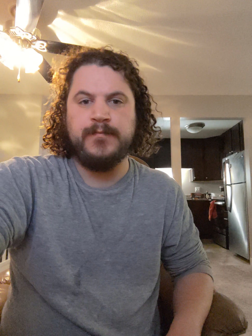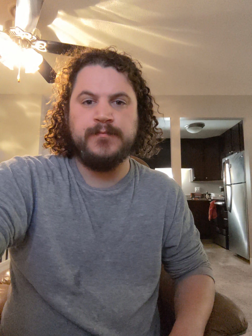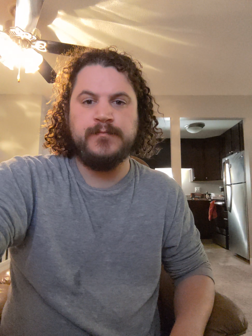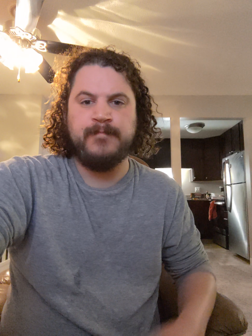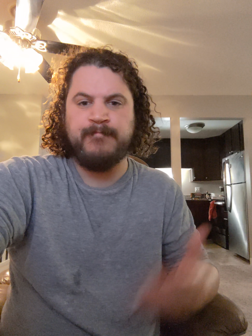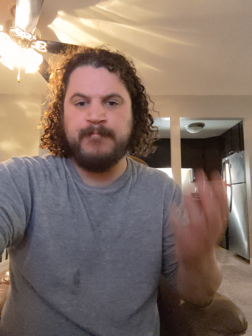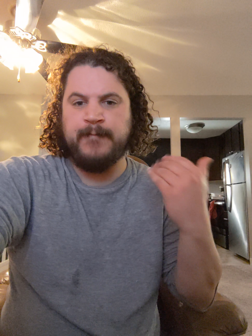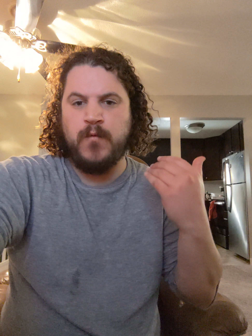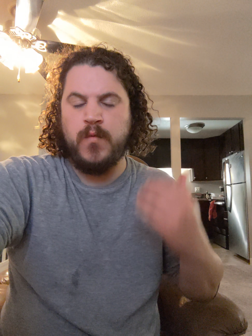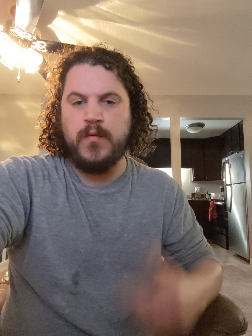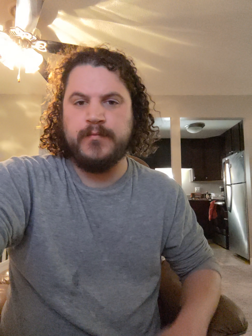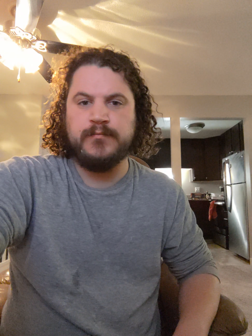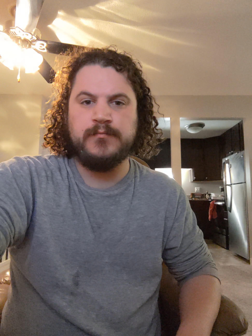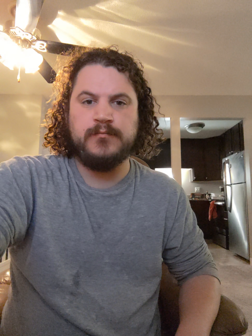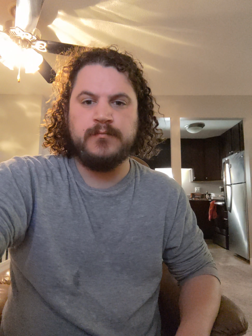before